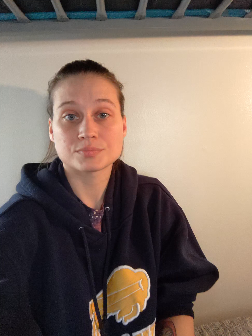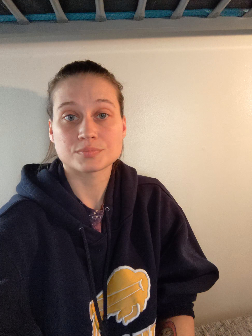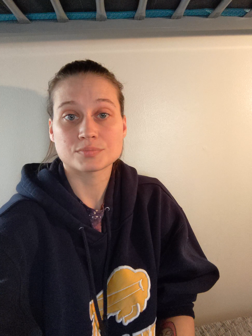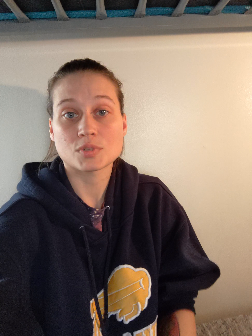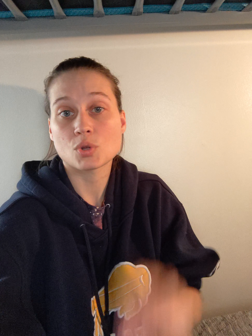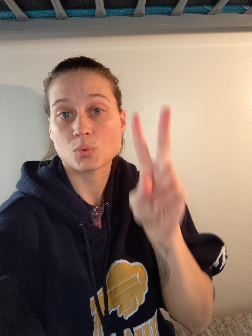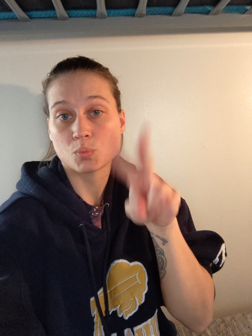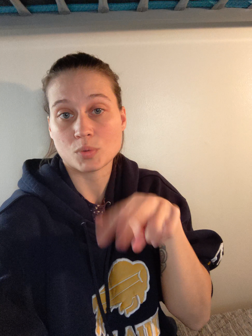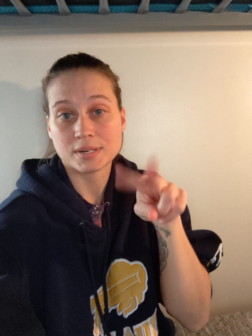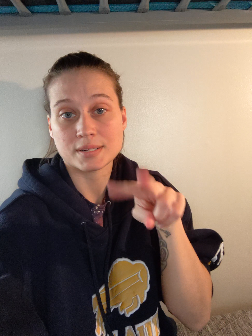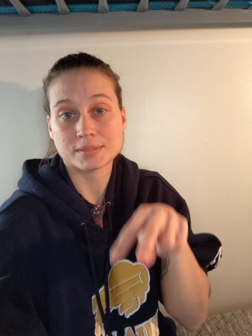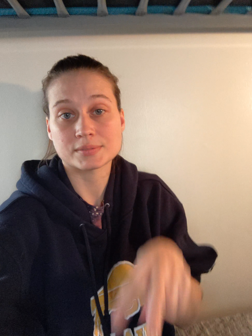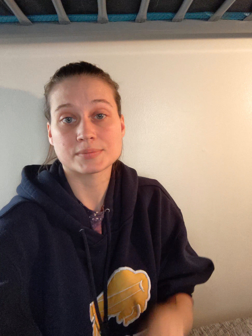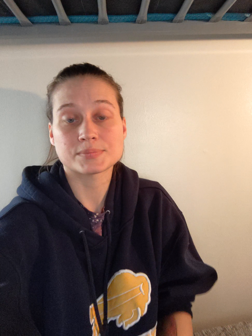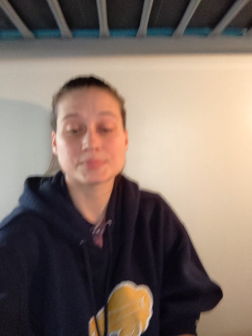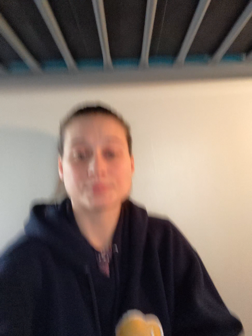read